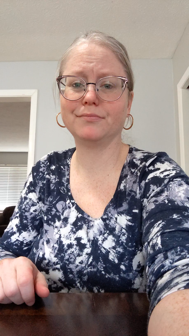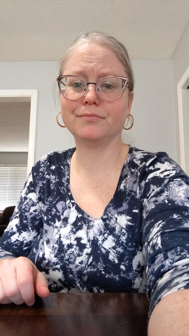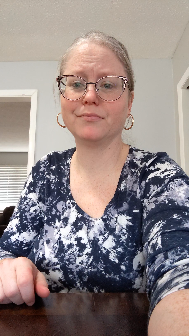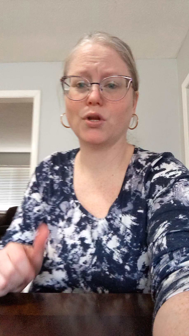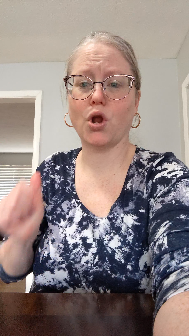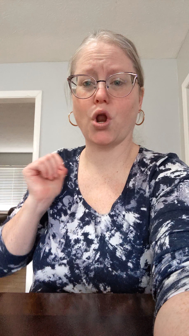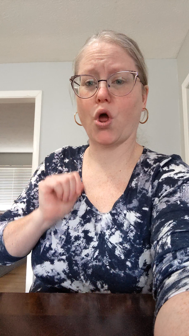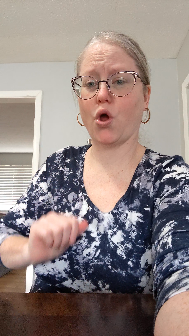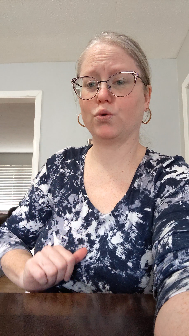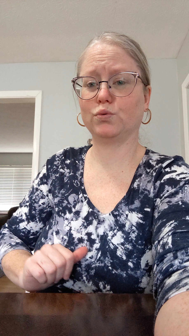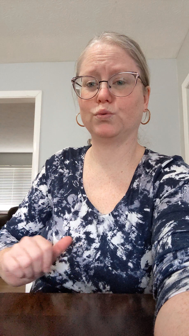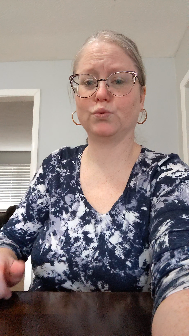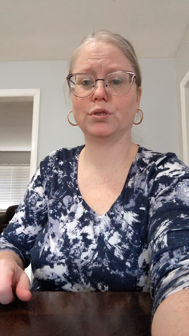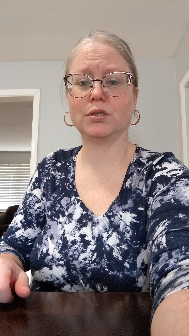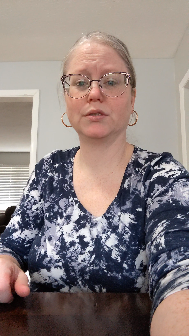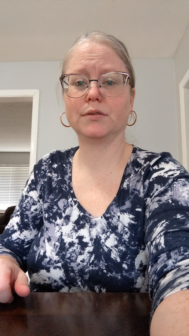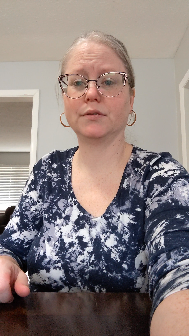coats